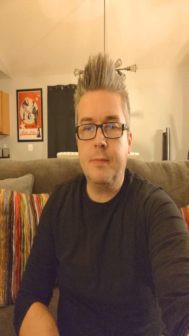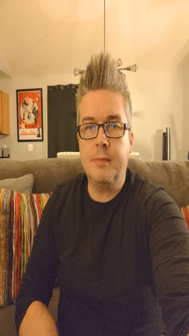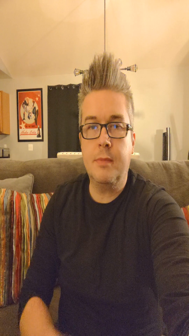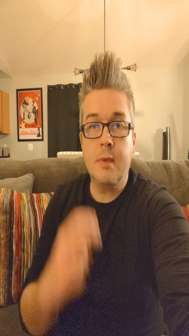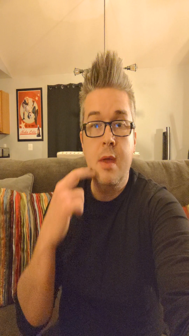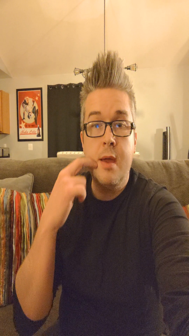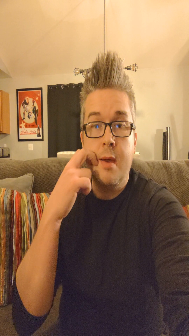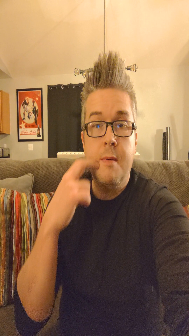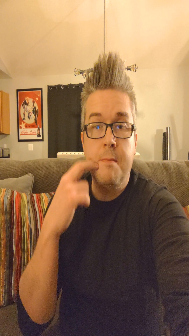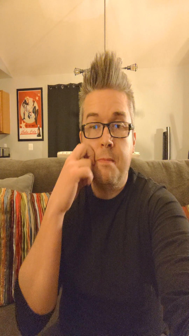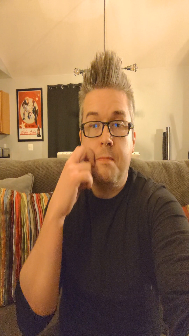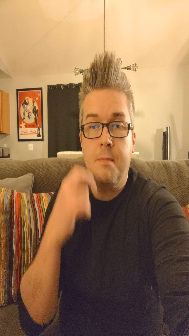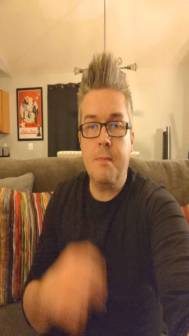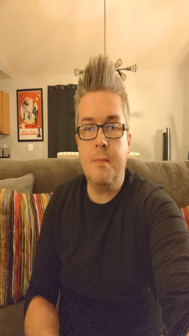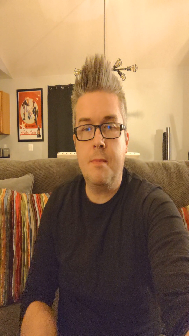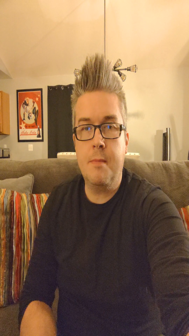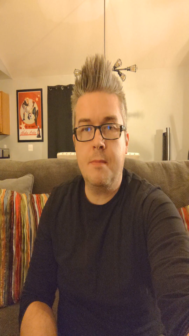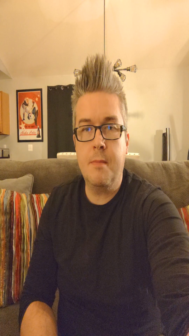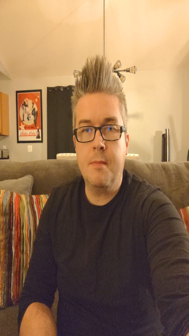gum